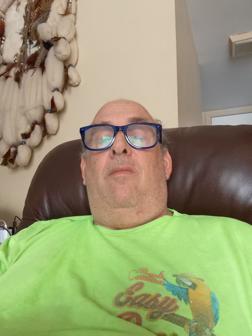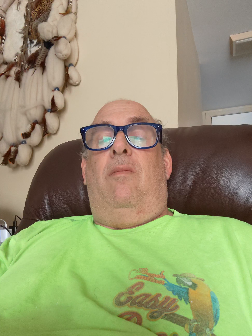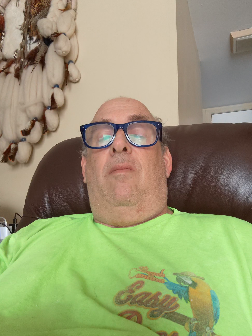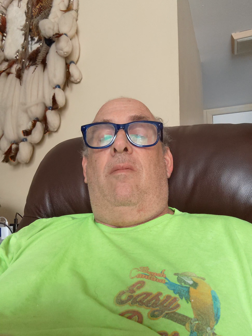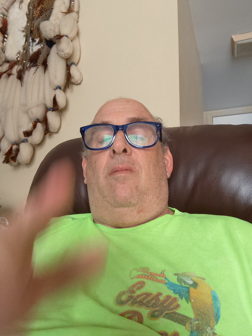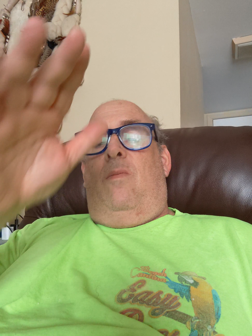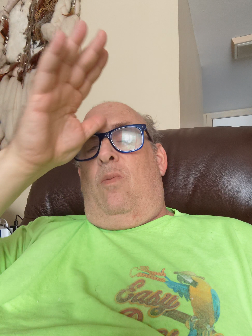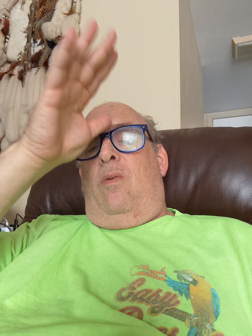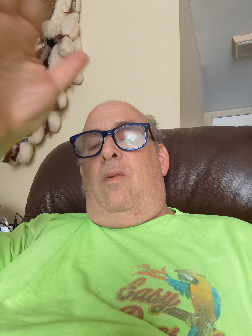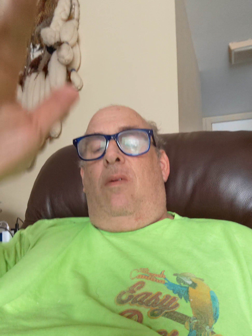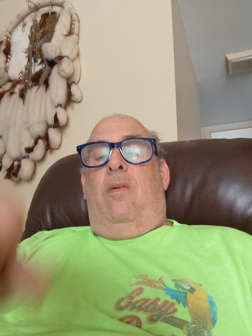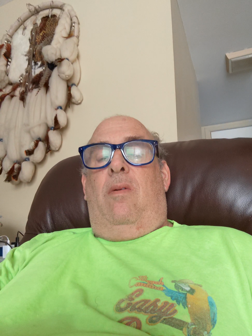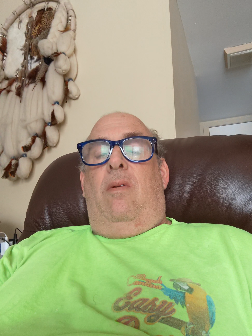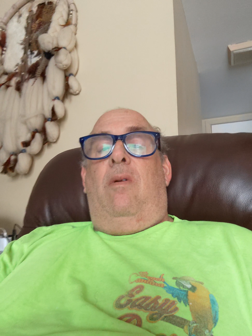grandpa